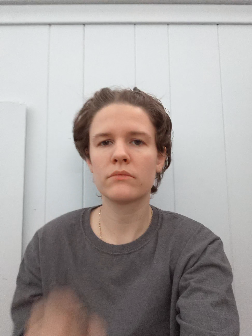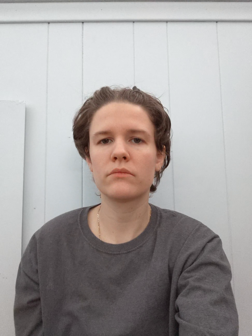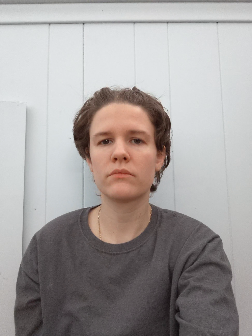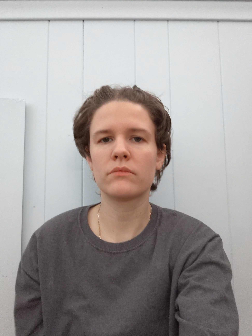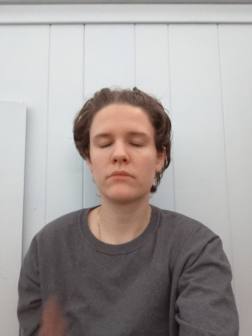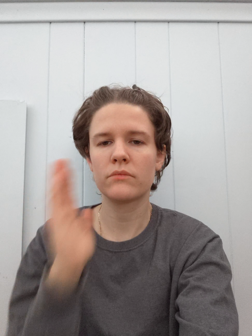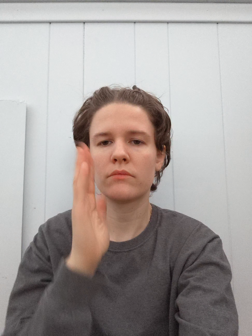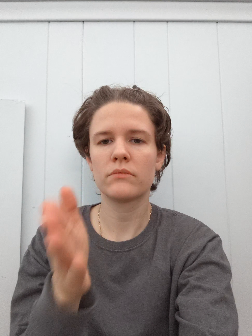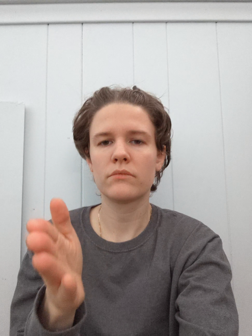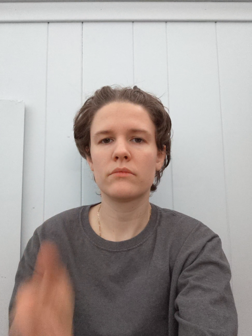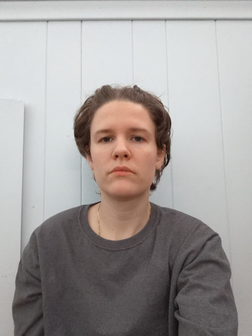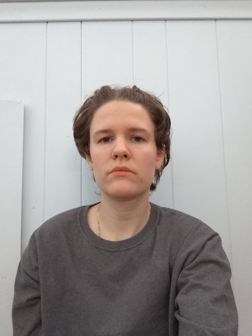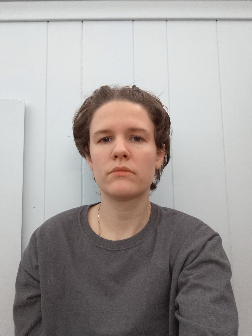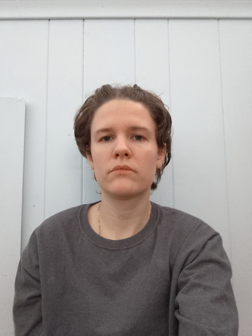will